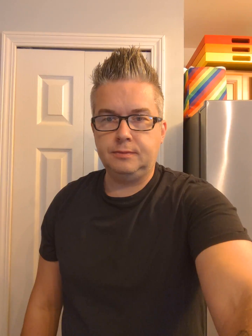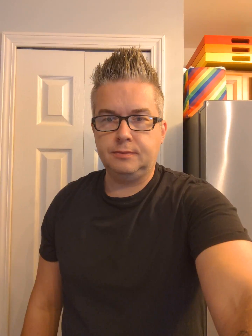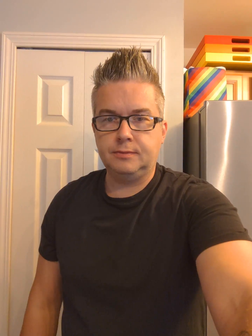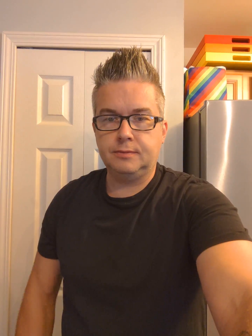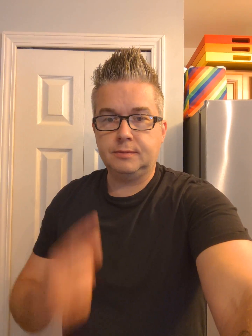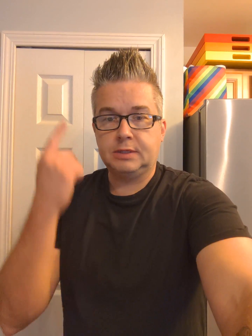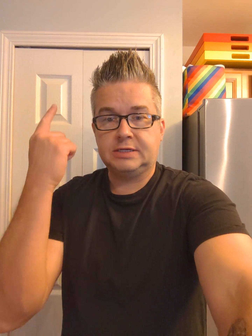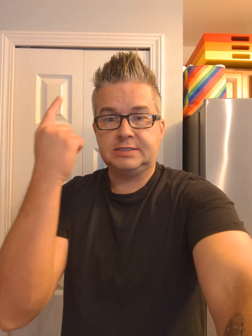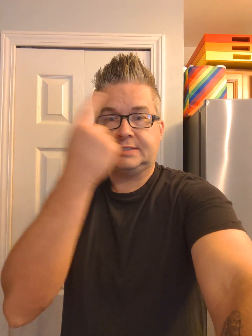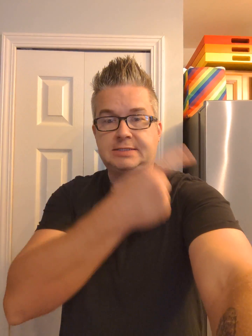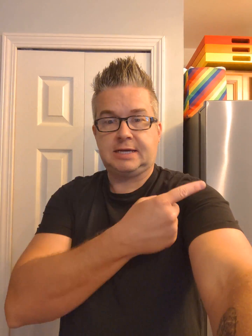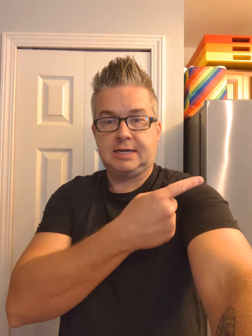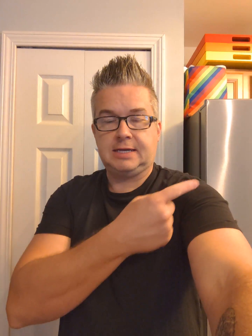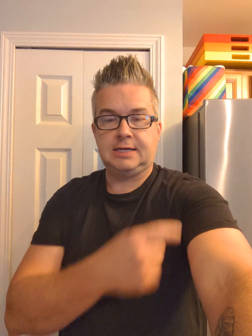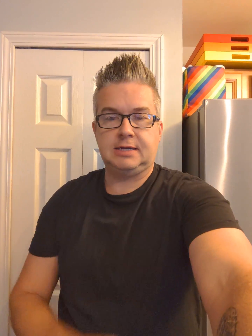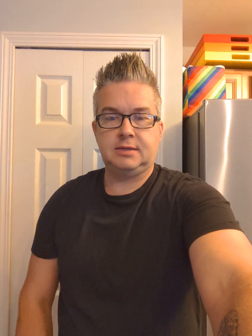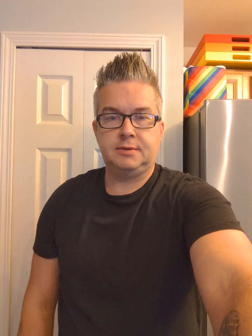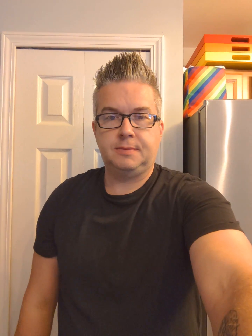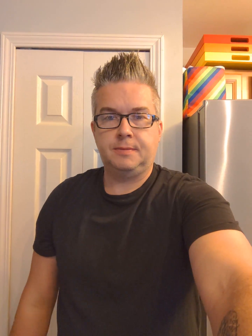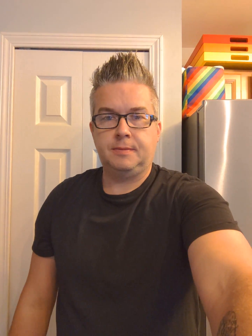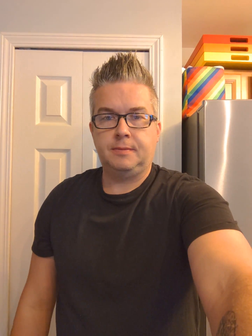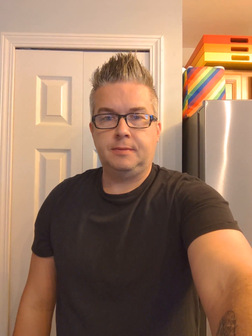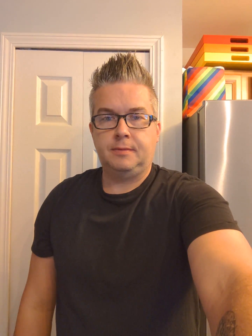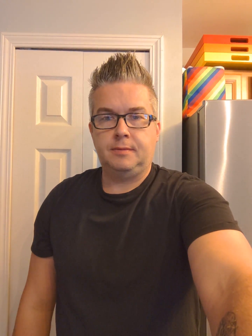day